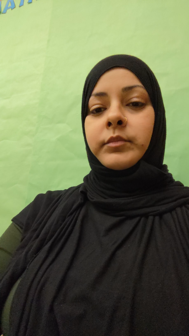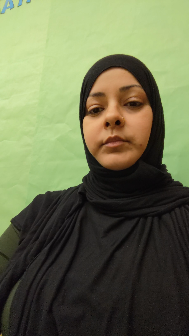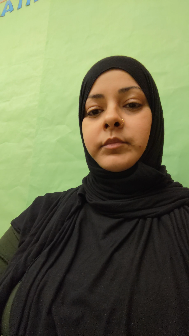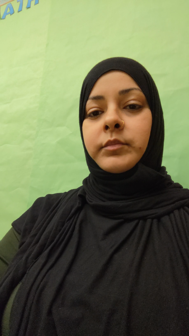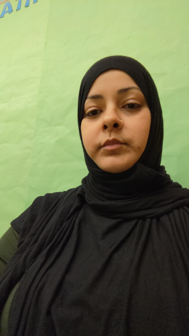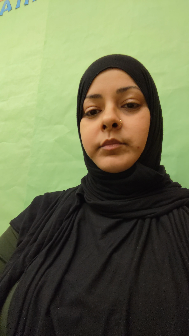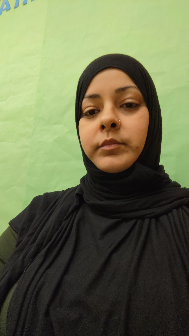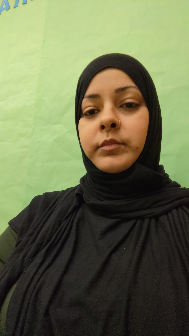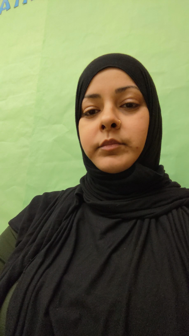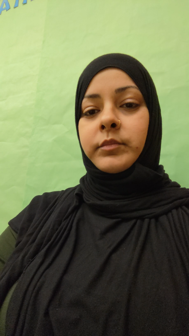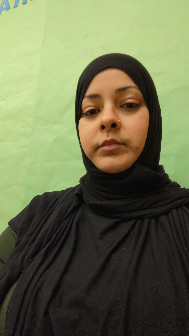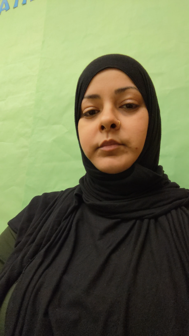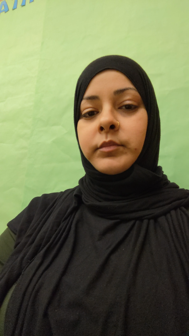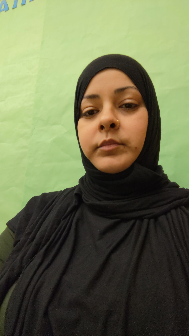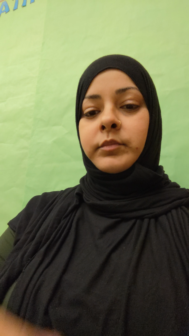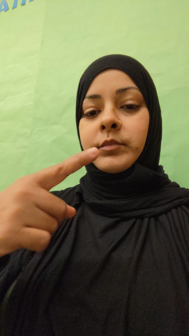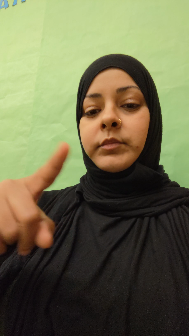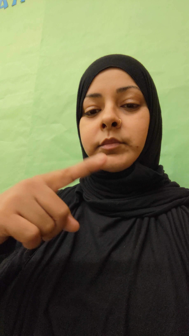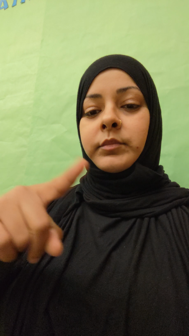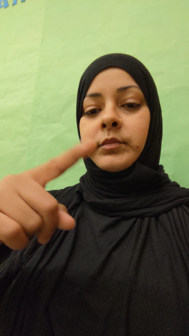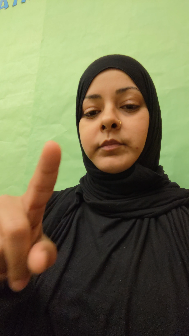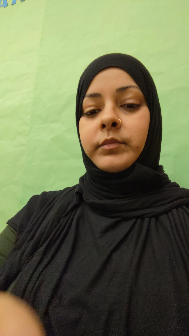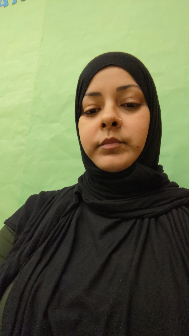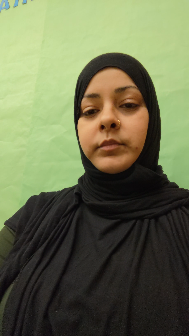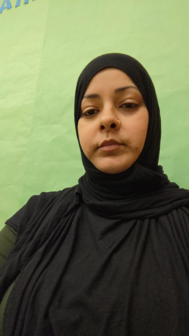knife